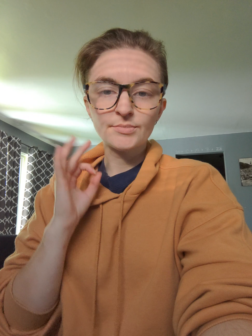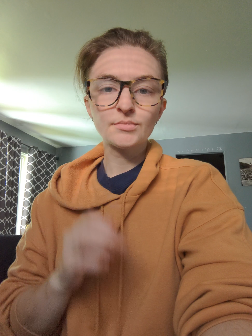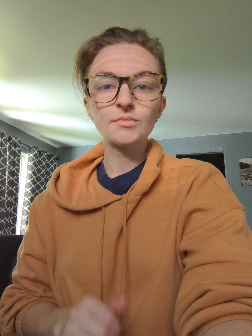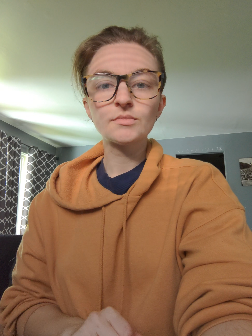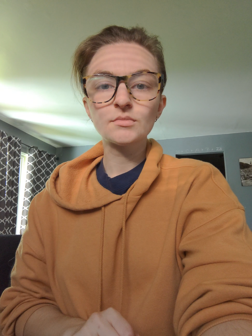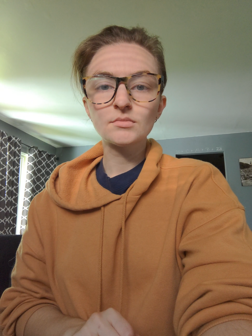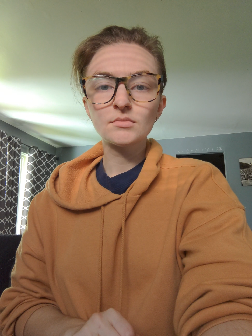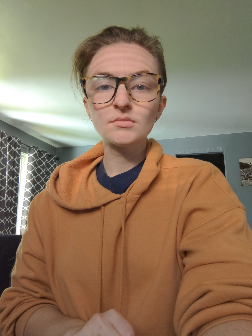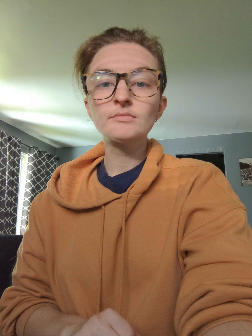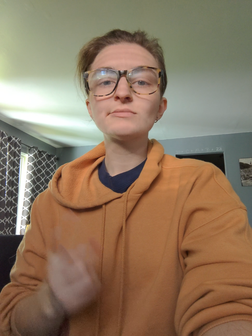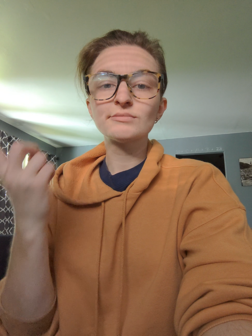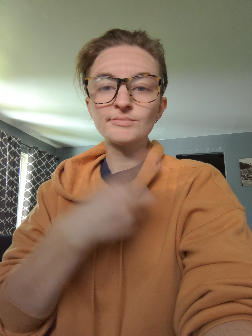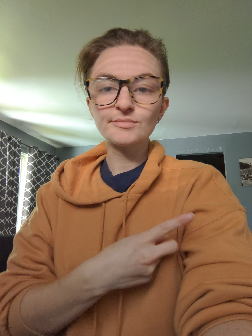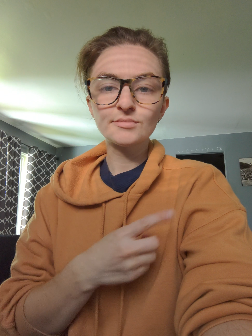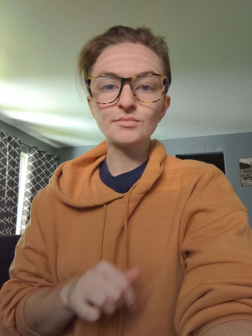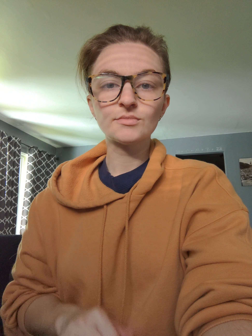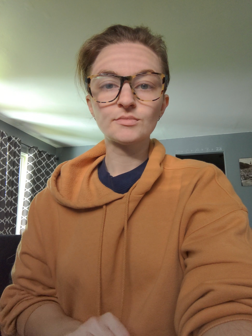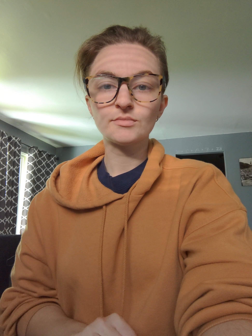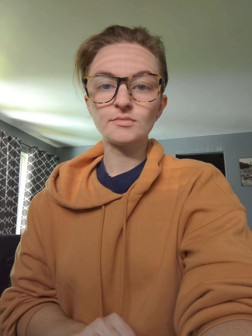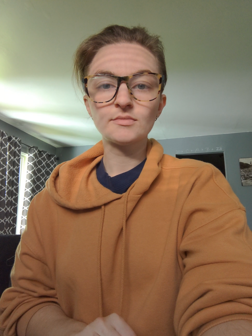day